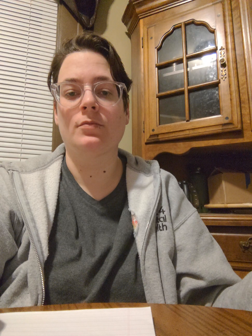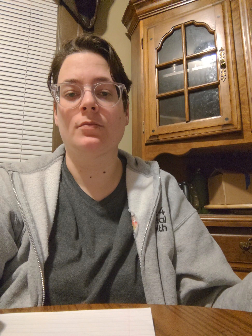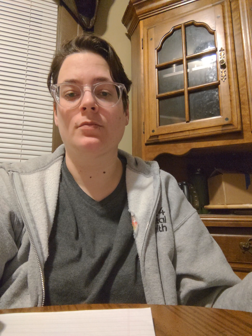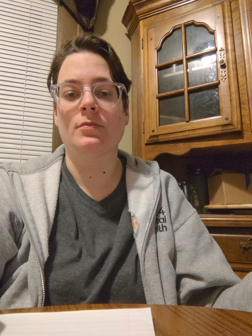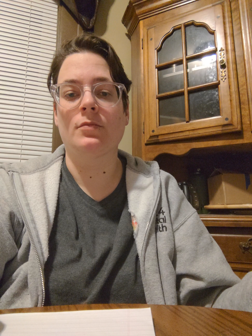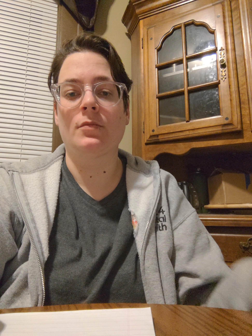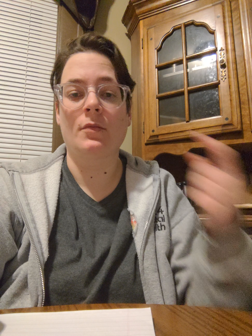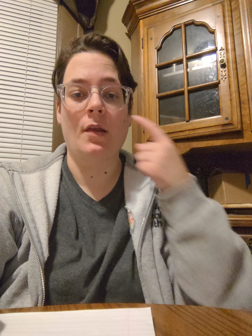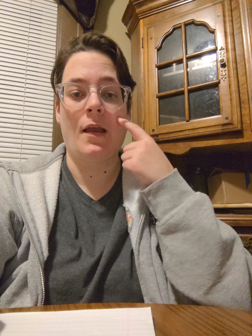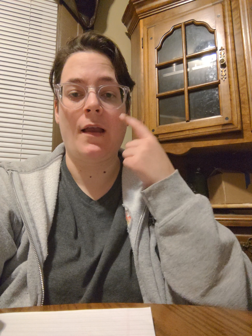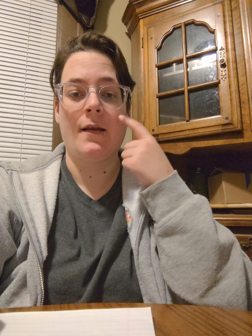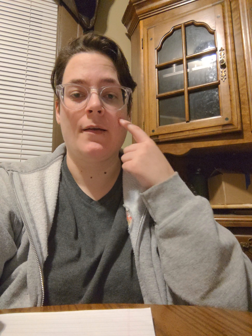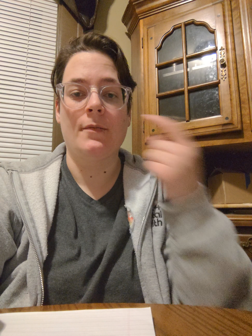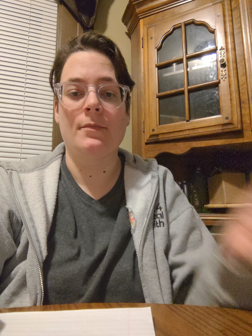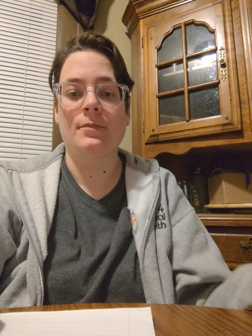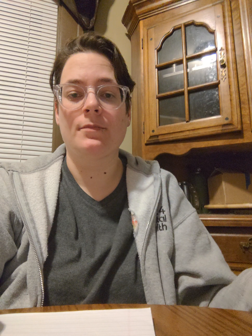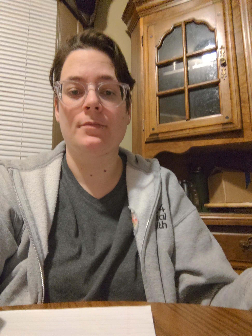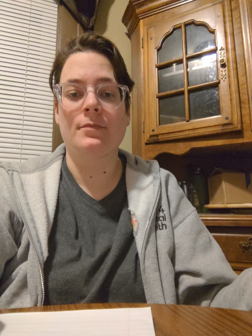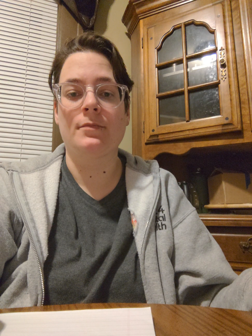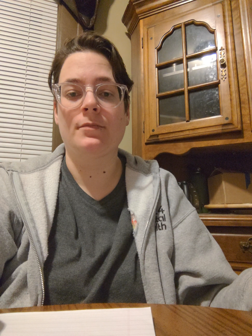eye